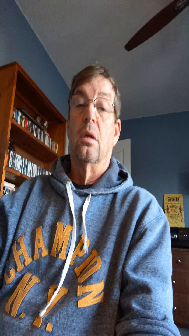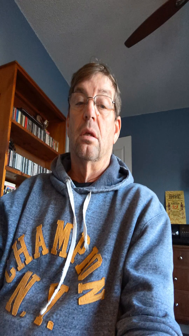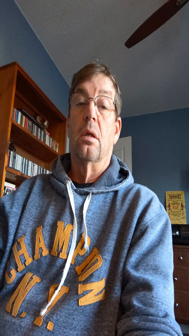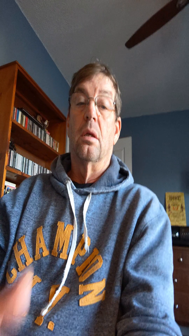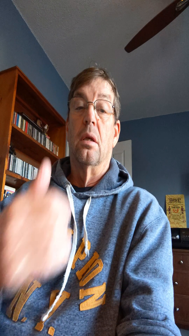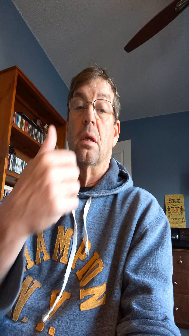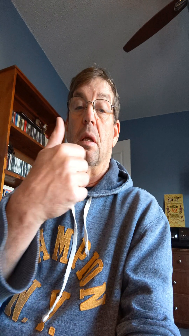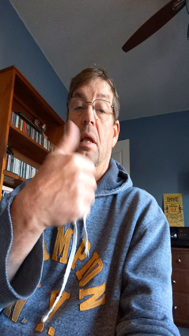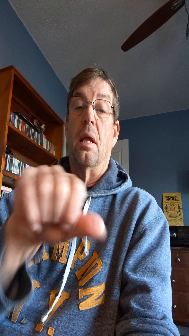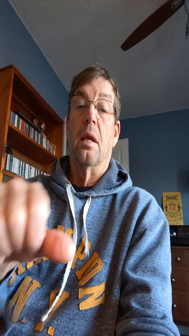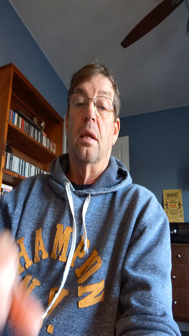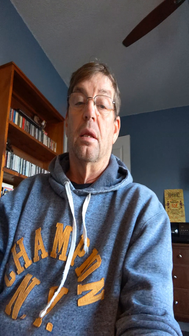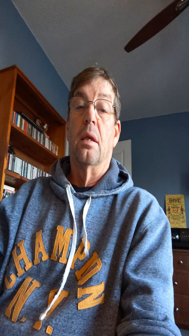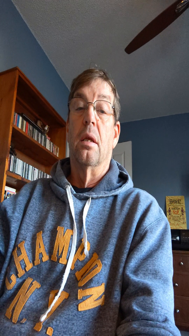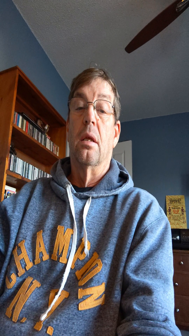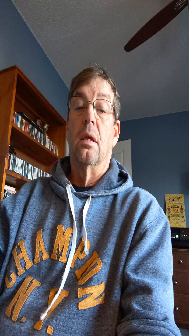any